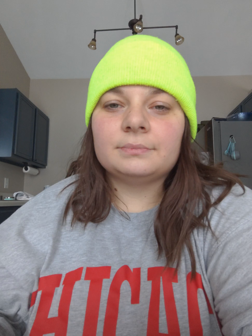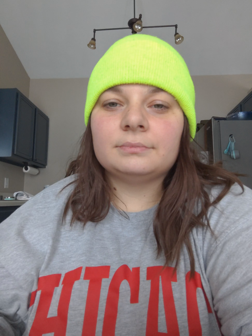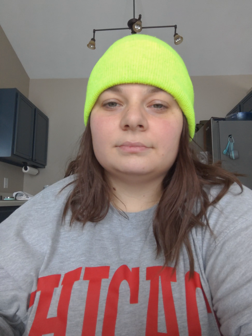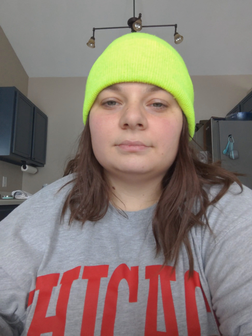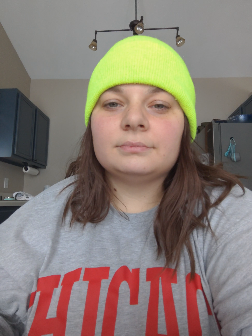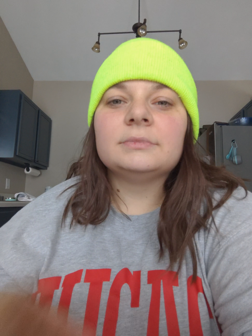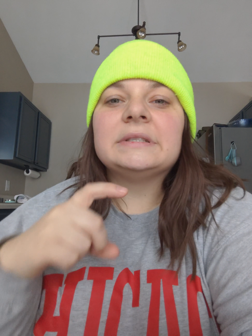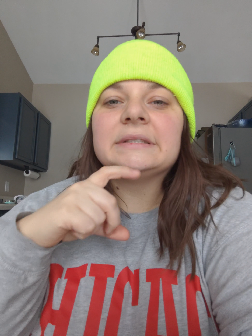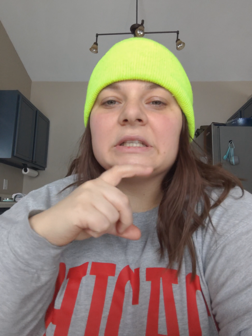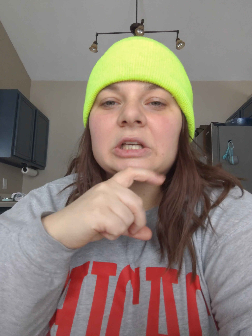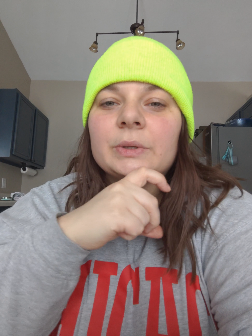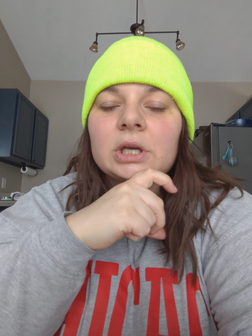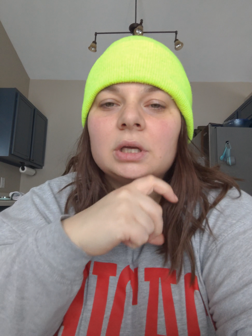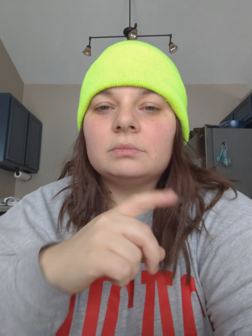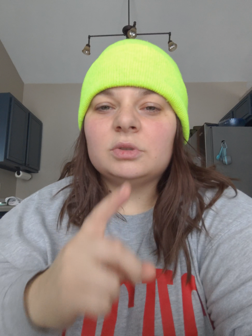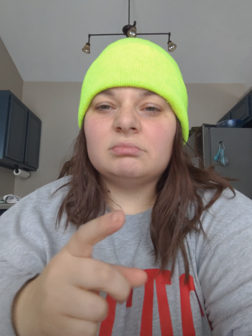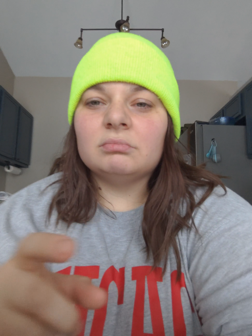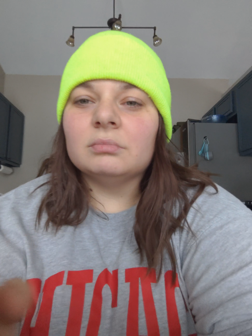cereal